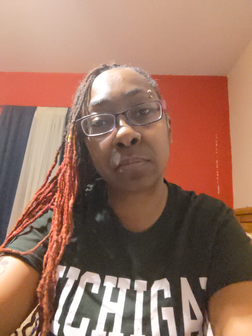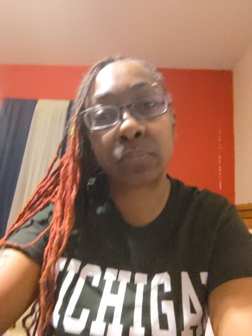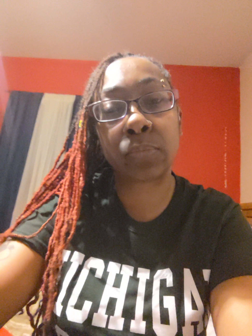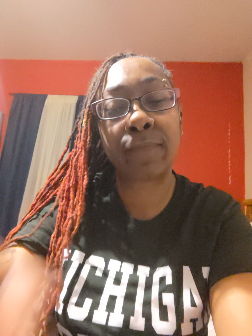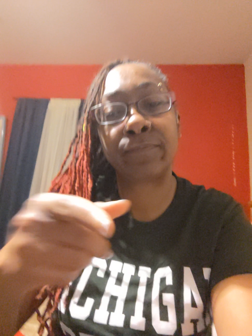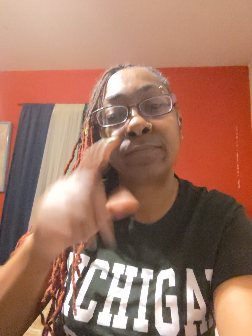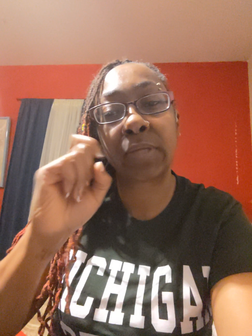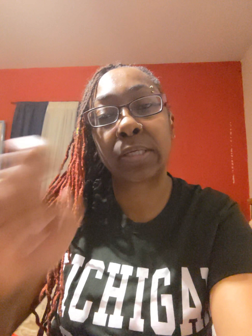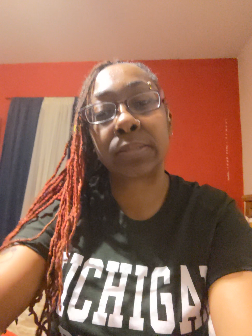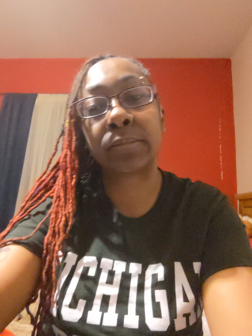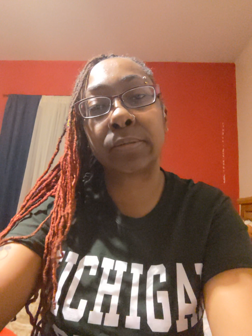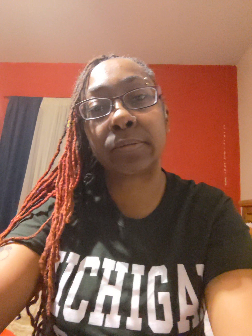fast